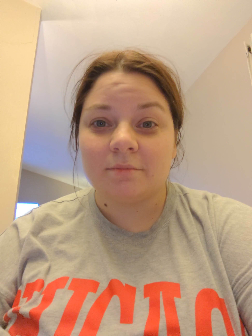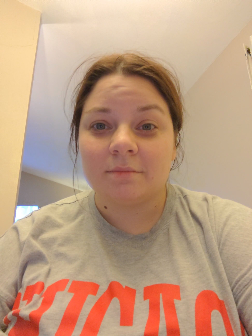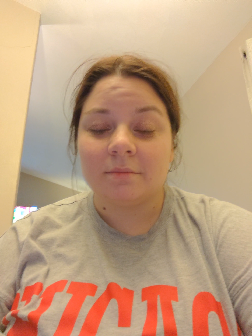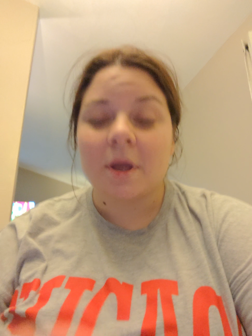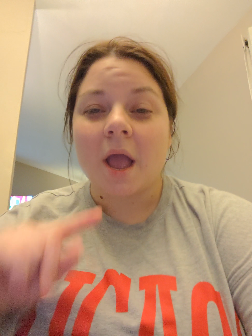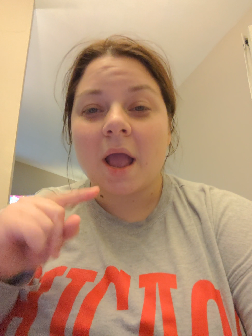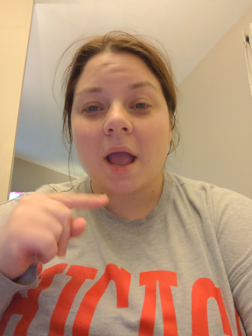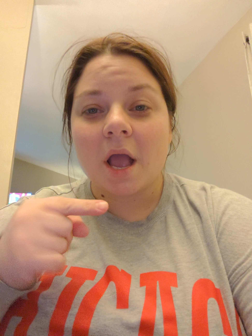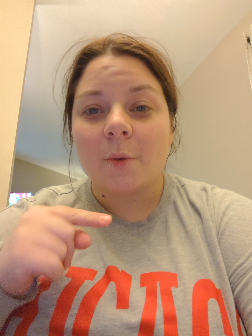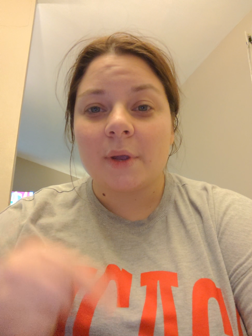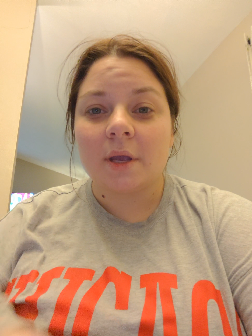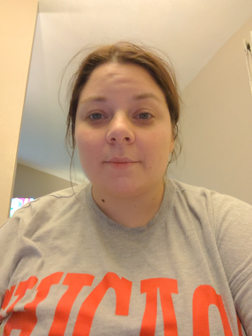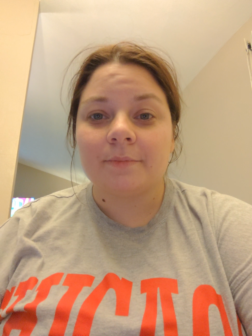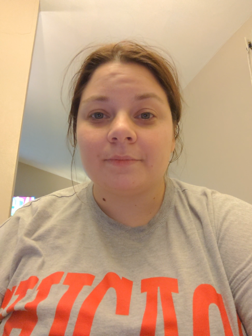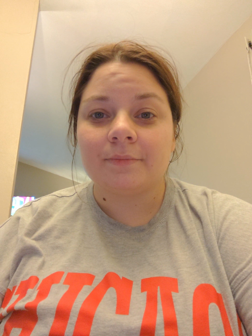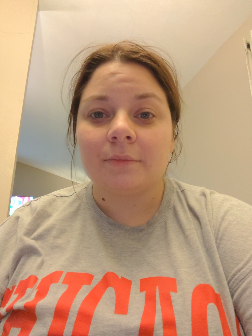owie